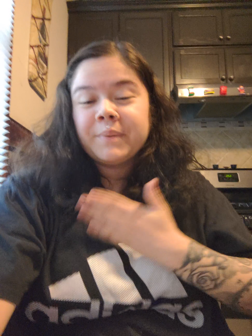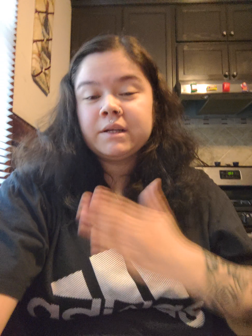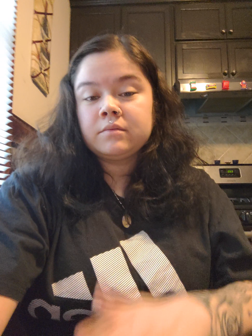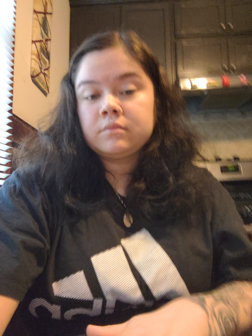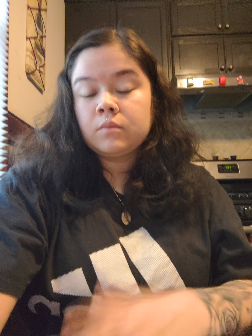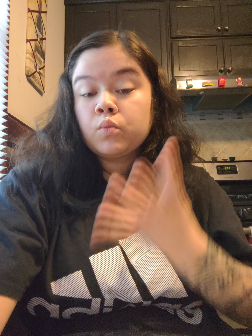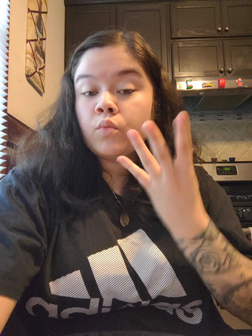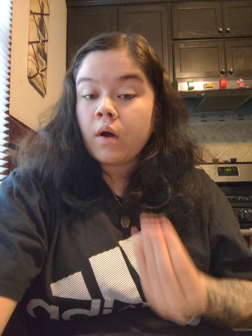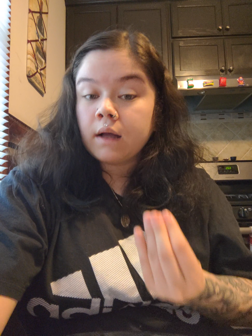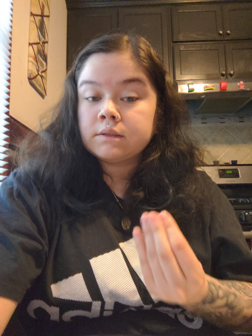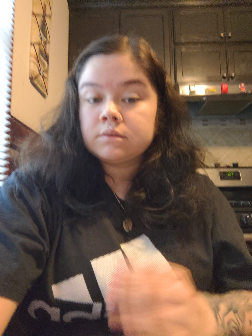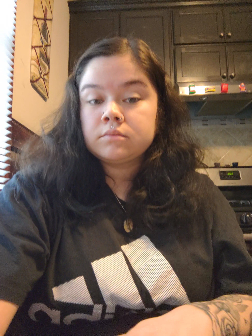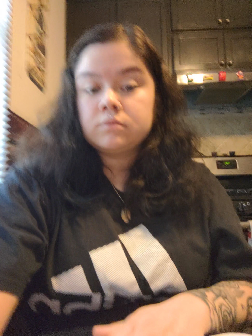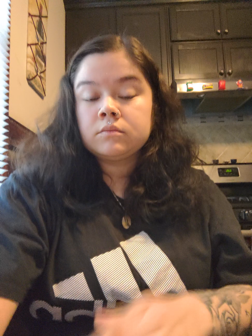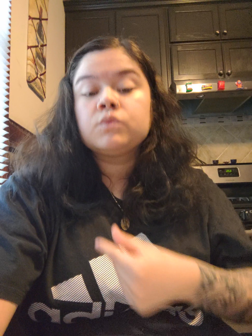wet